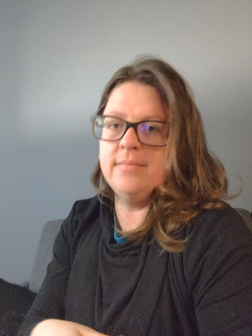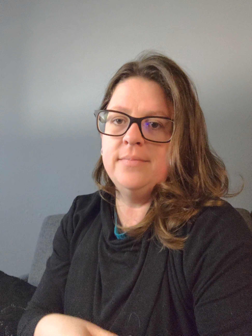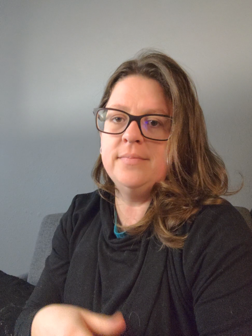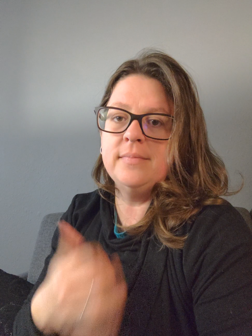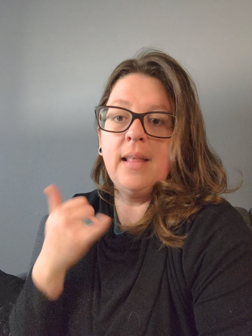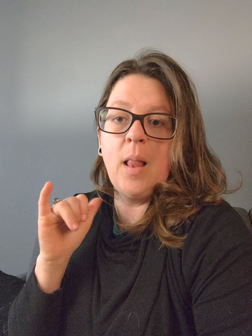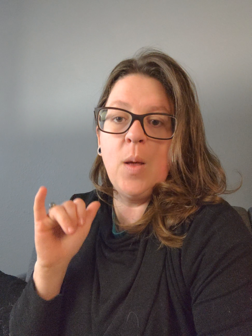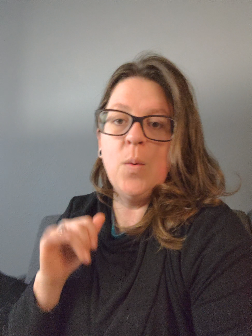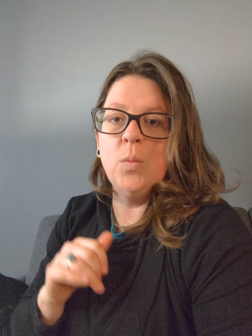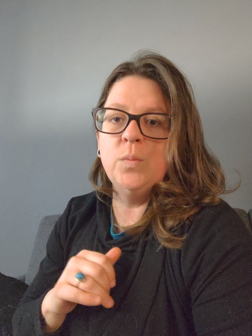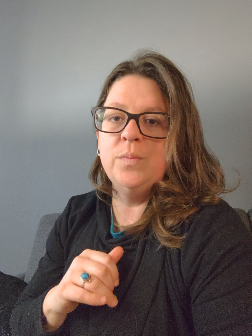yellow